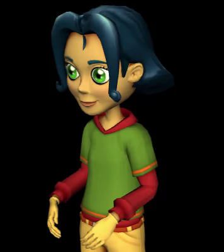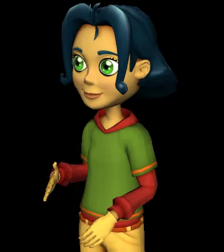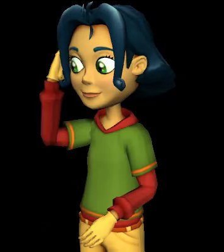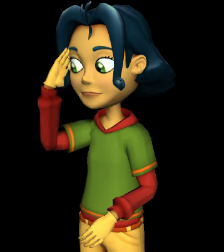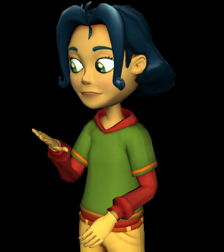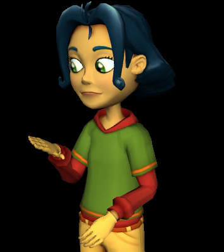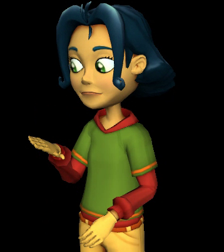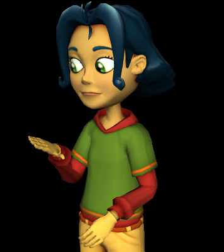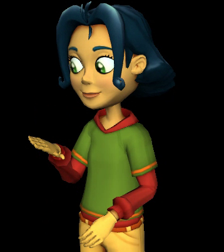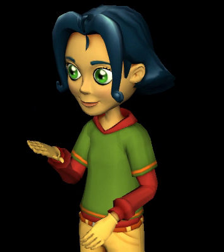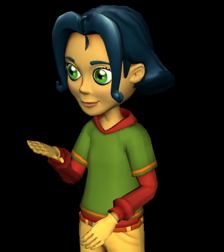لا أعلم